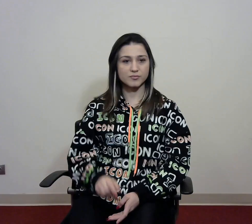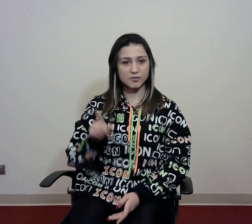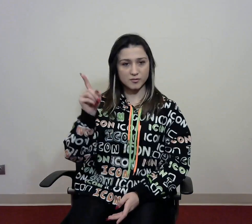O